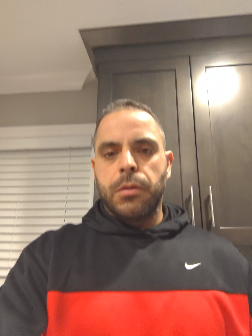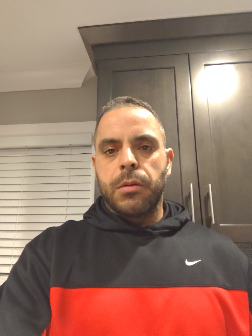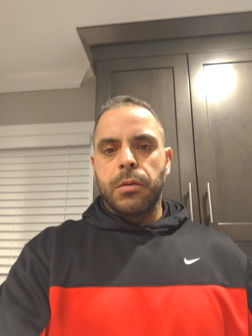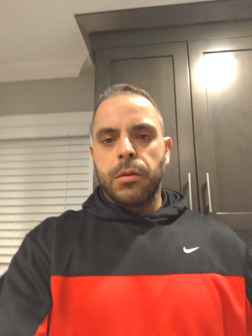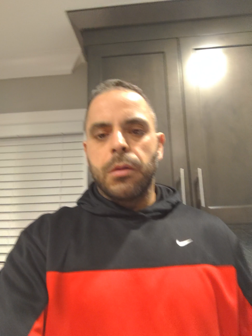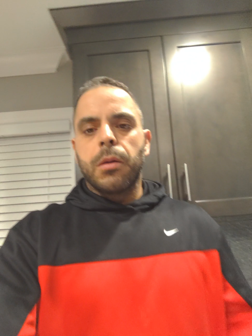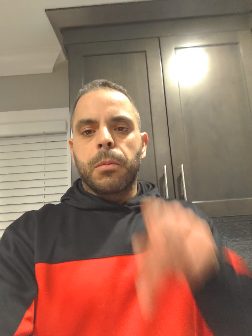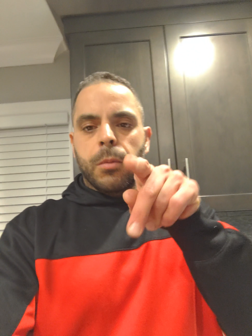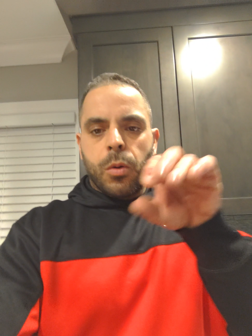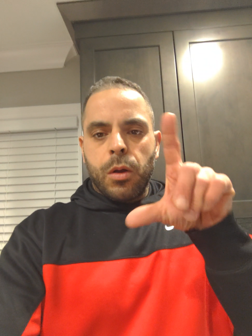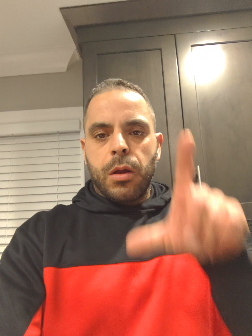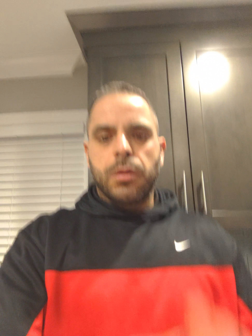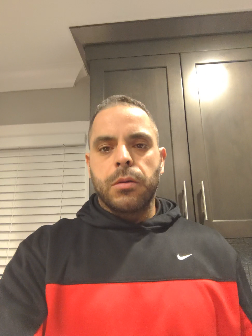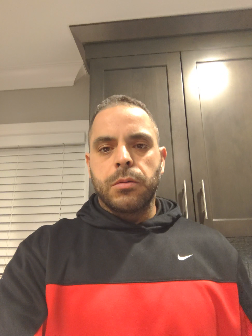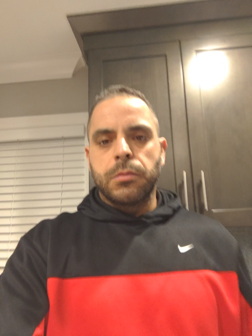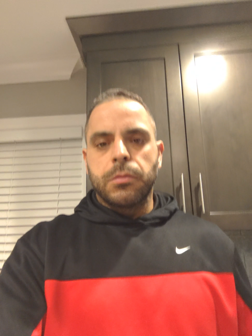pool